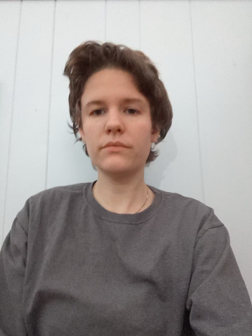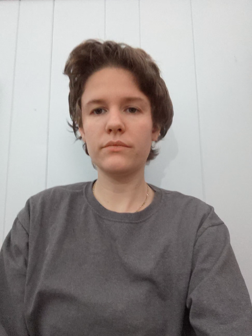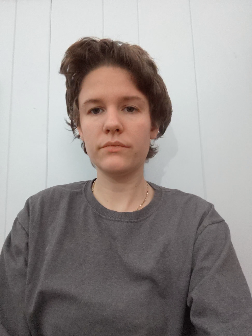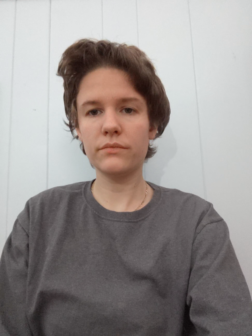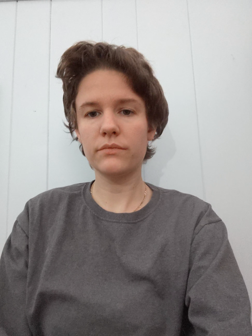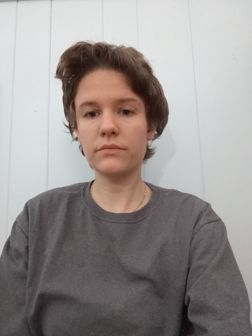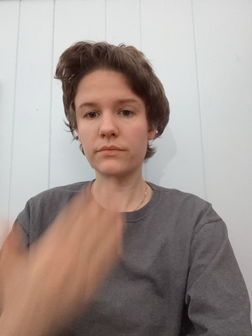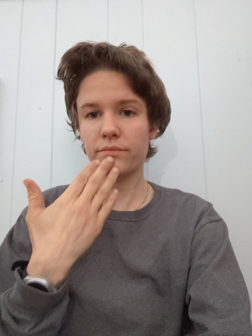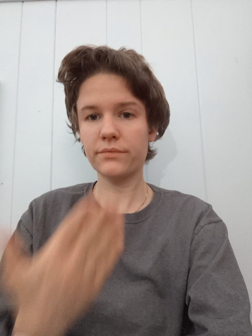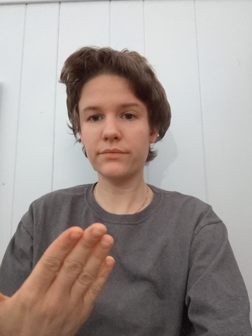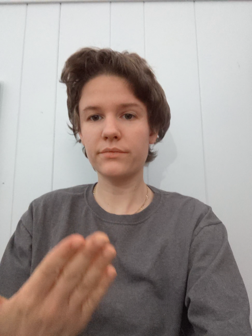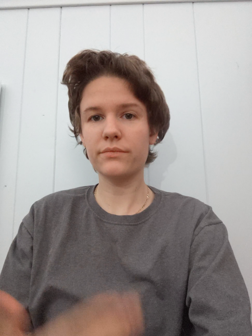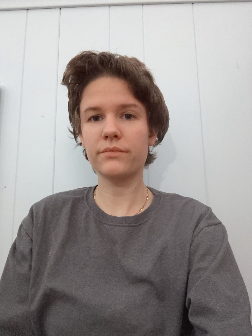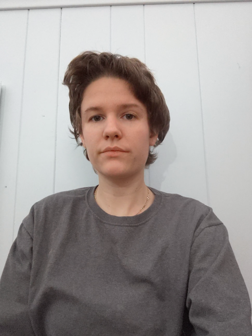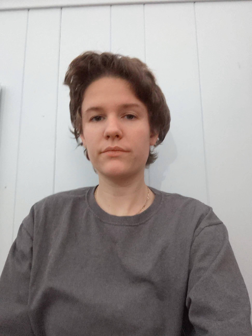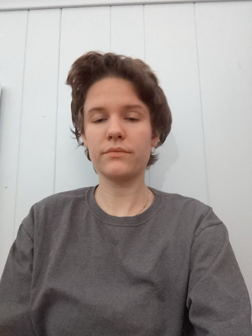thank you